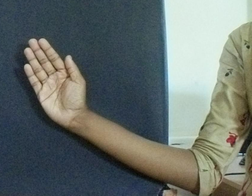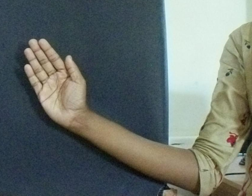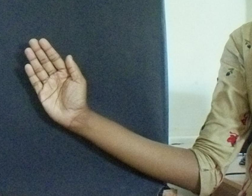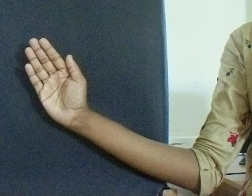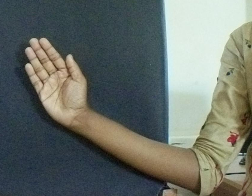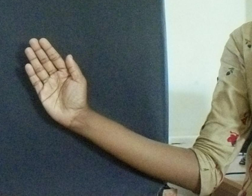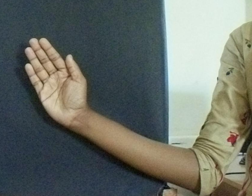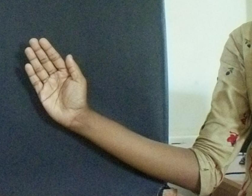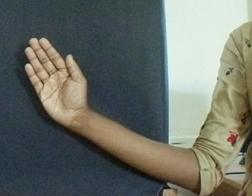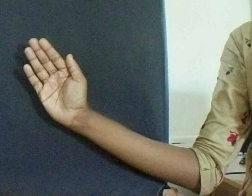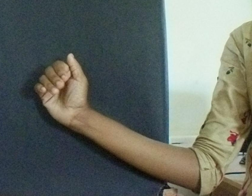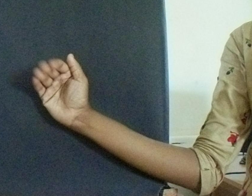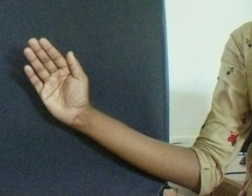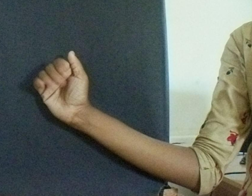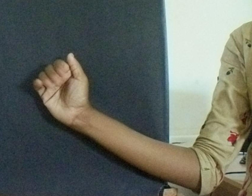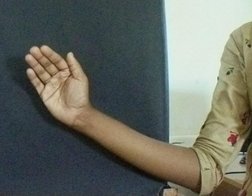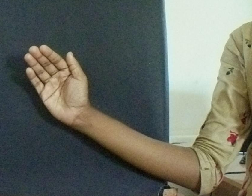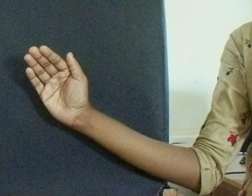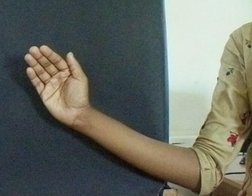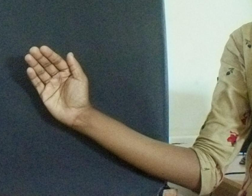call